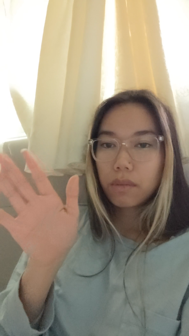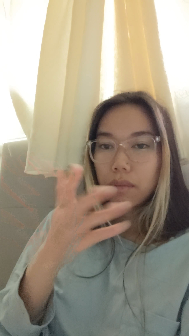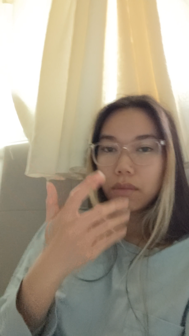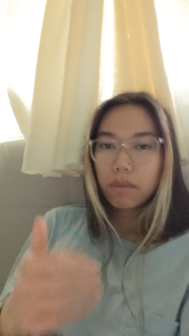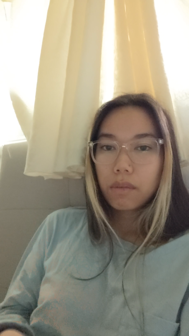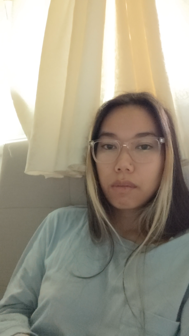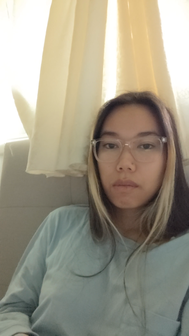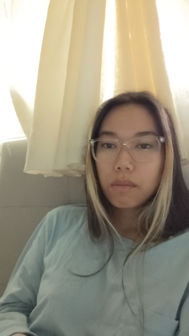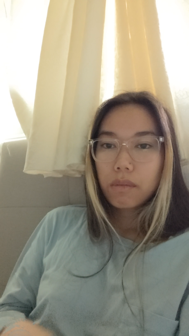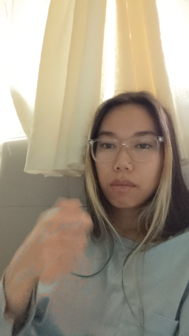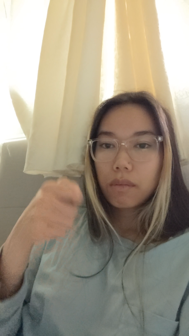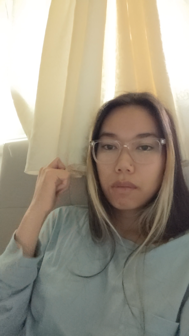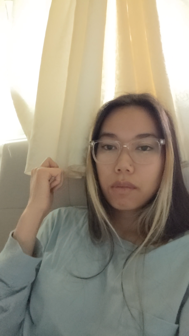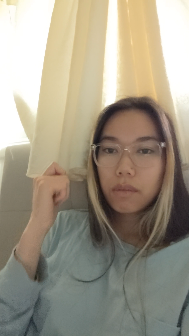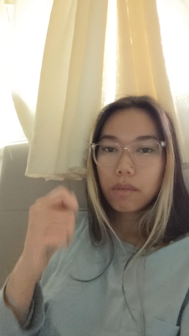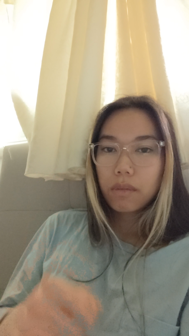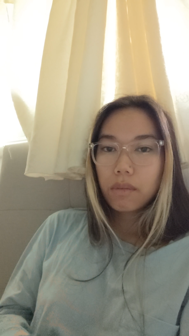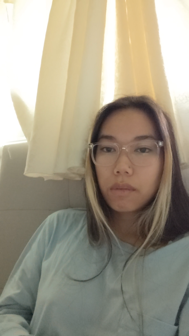pull